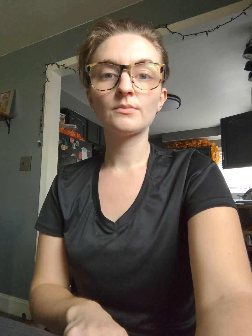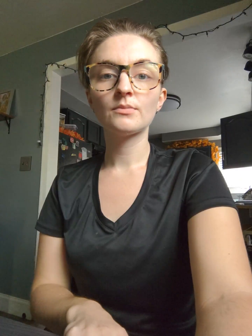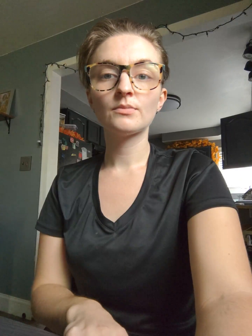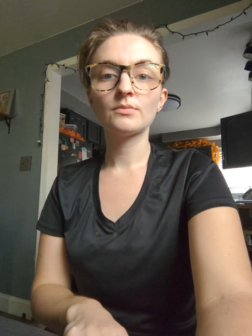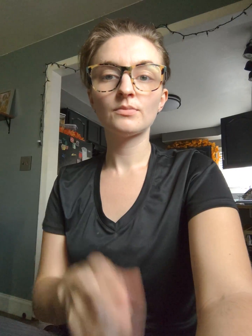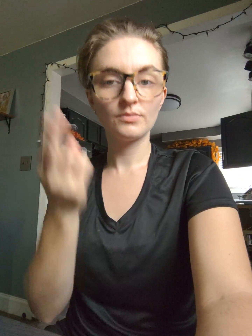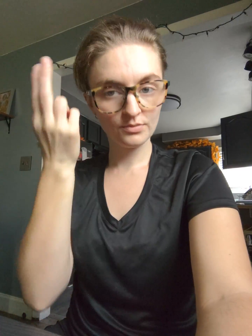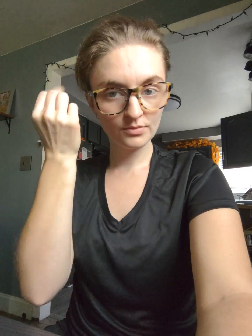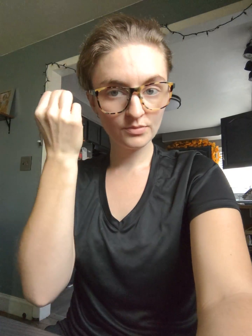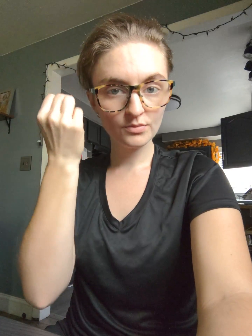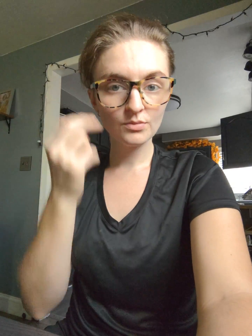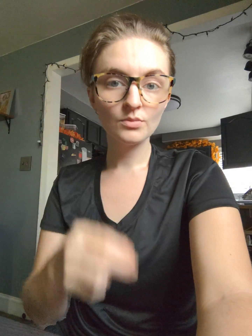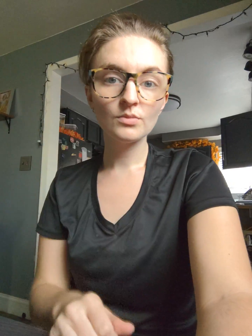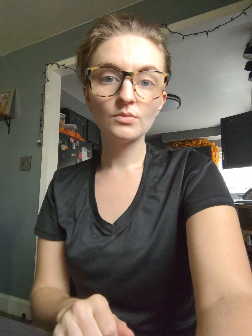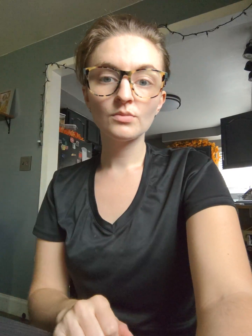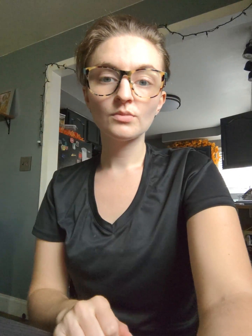rabbit